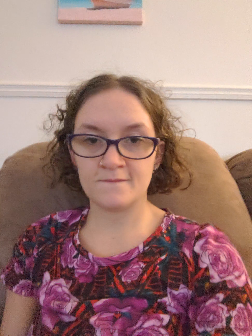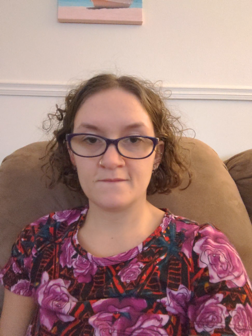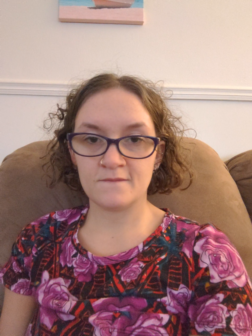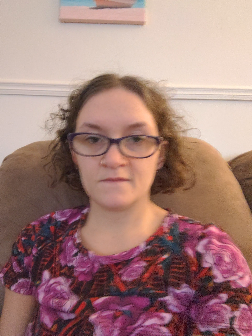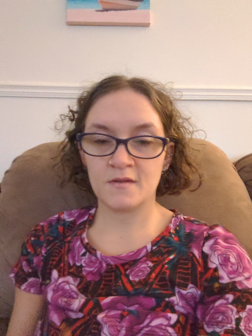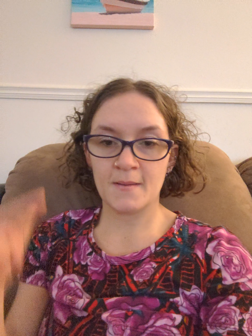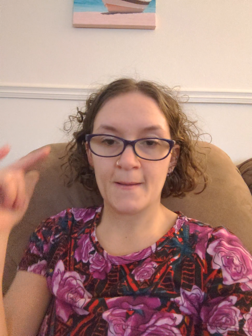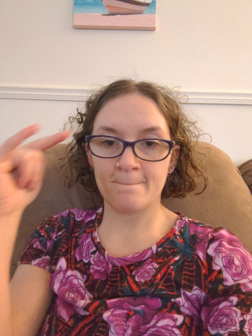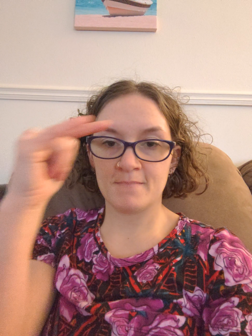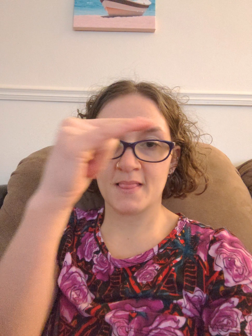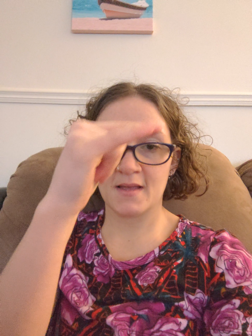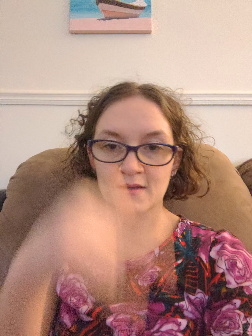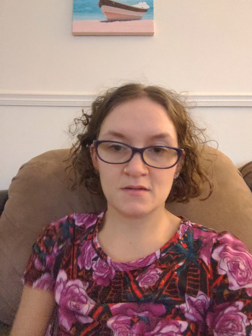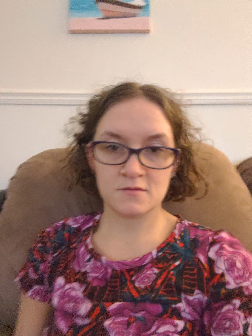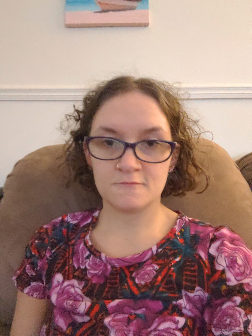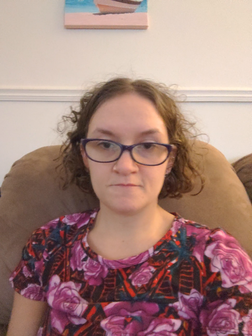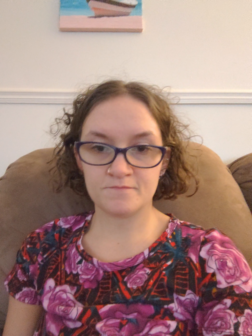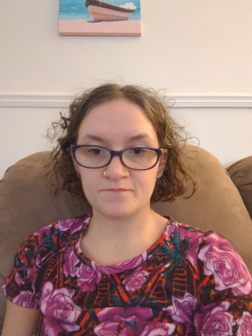airplane